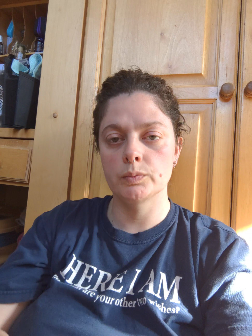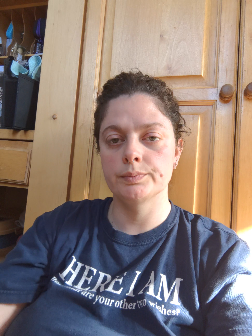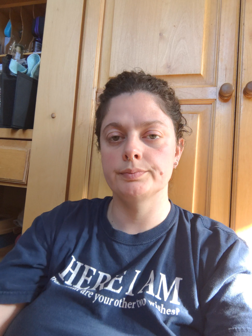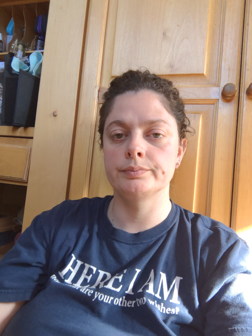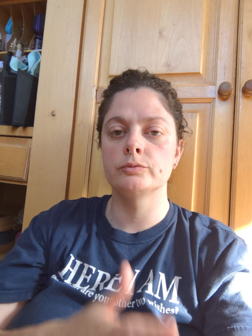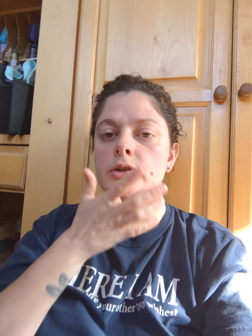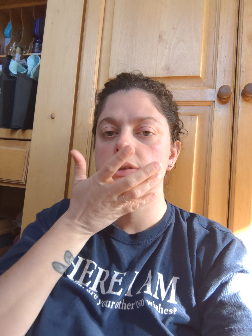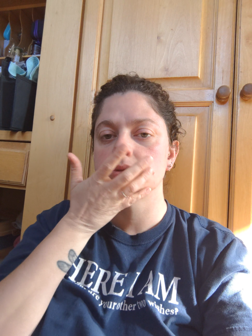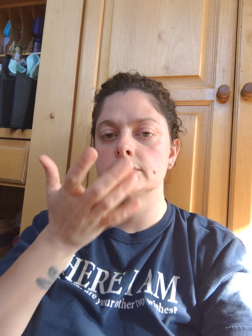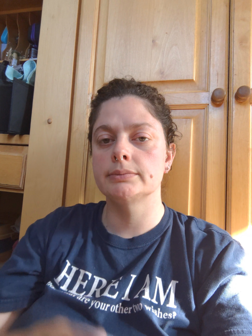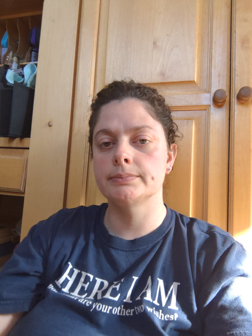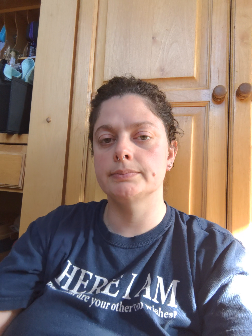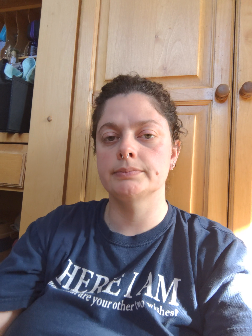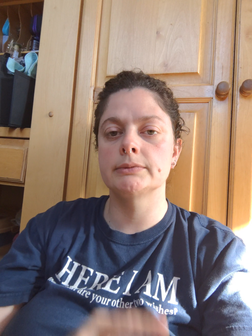grass